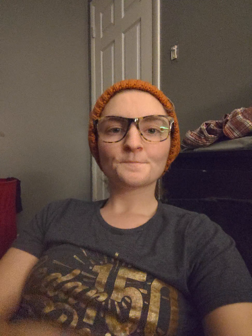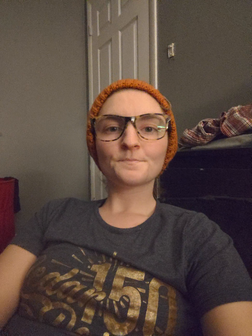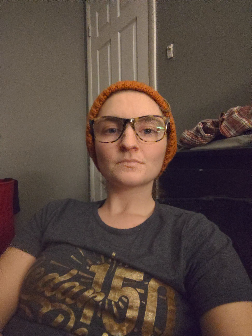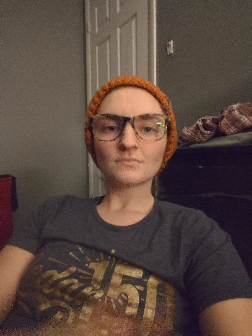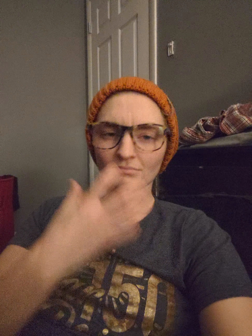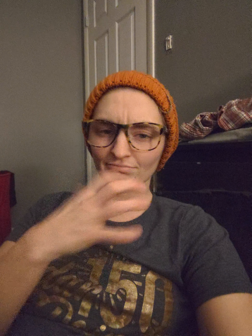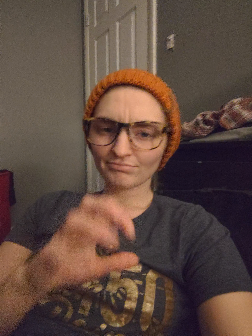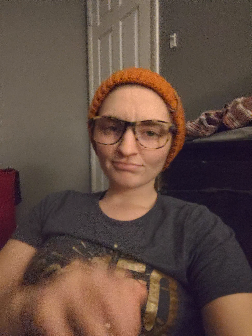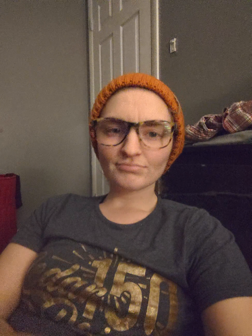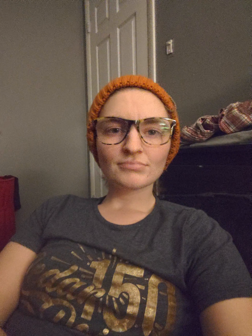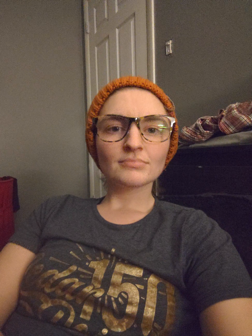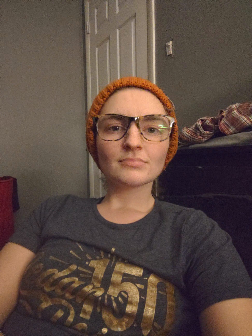hot